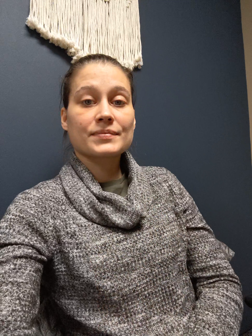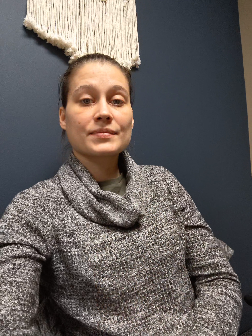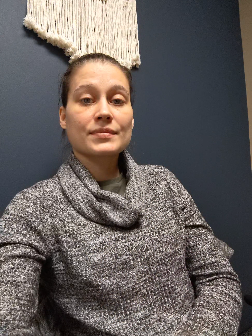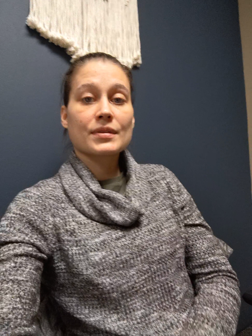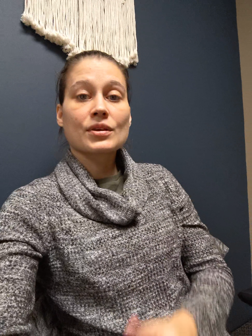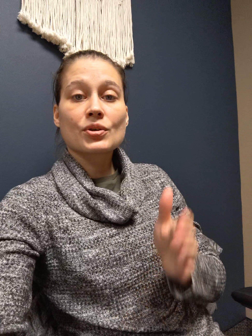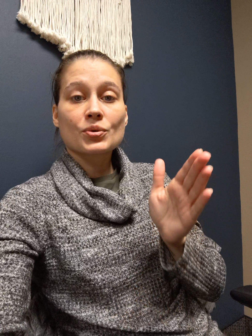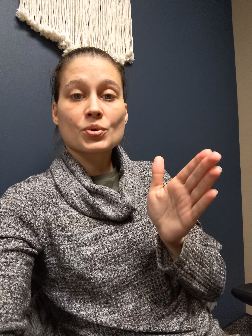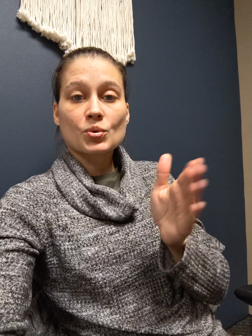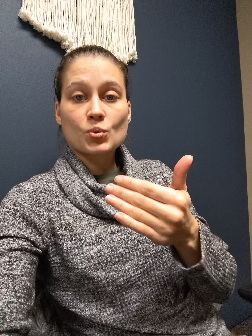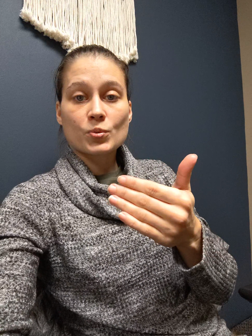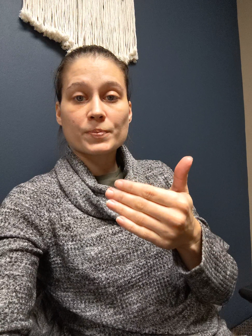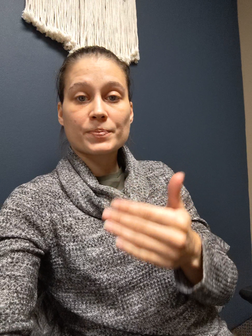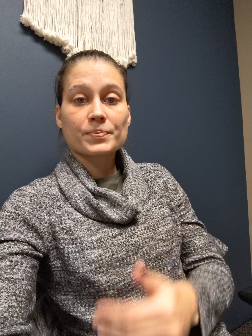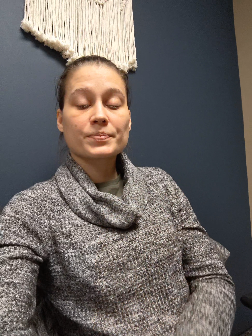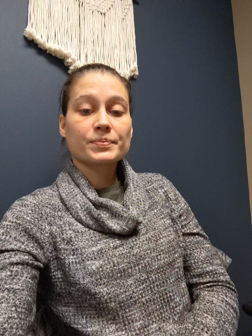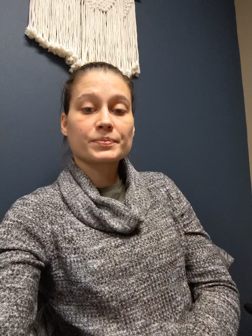room